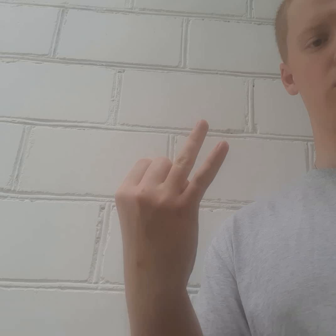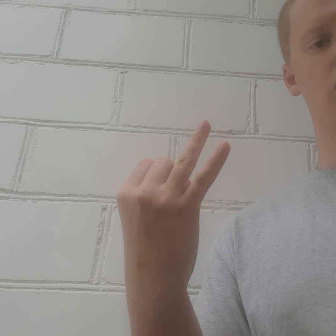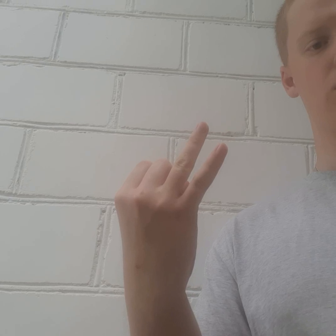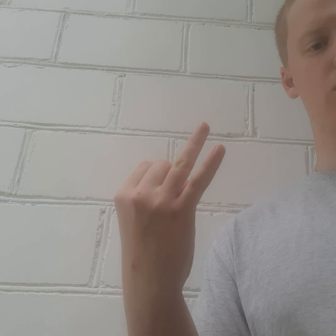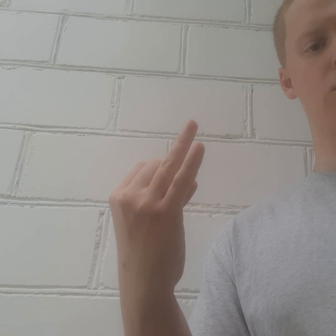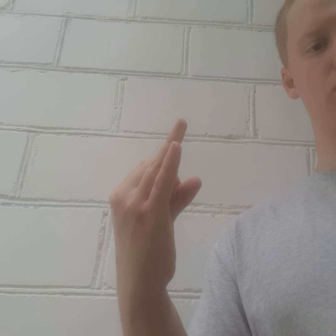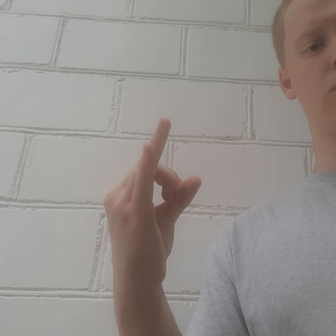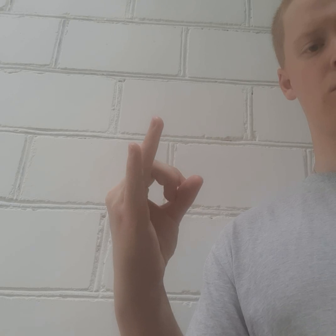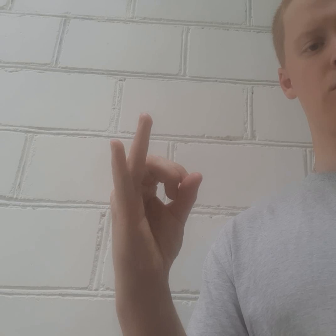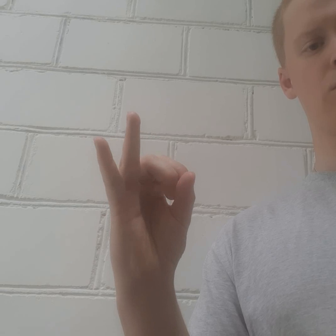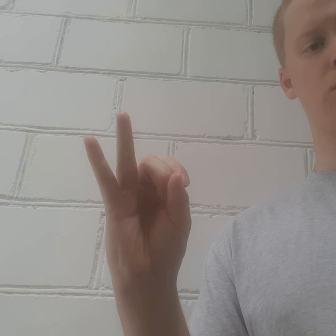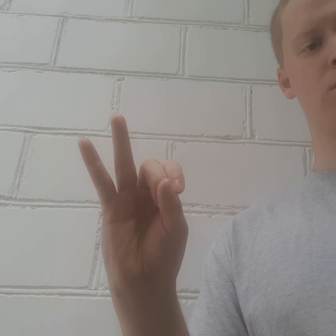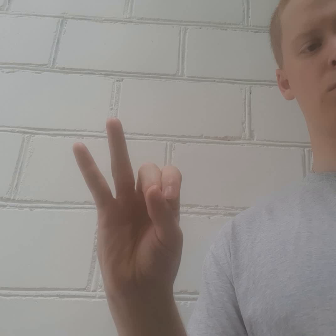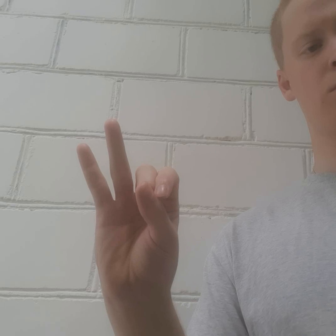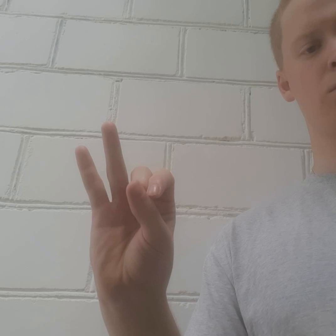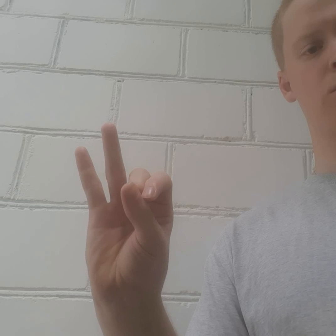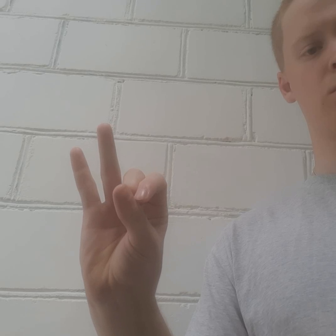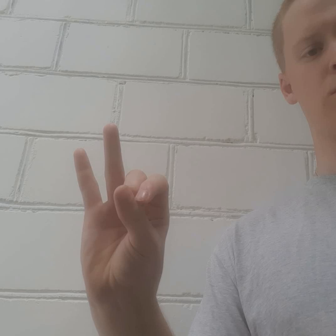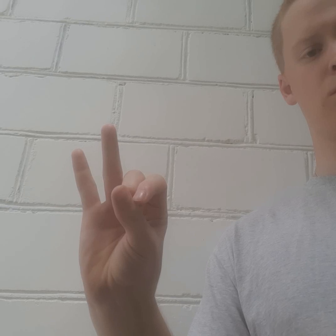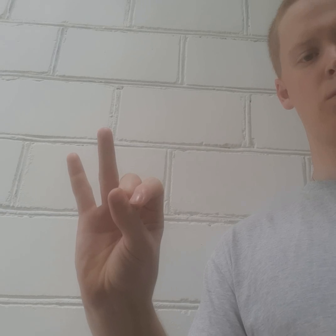Й